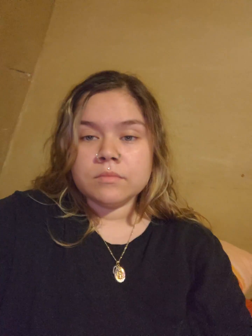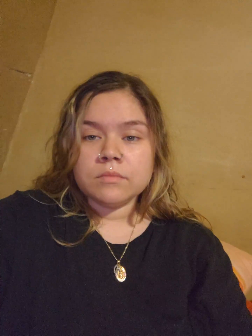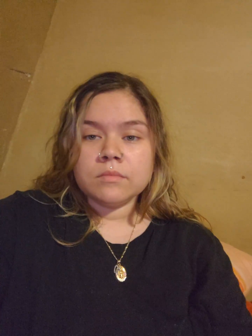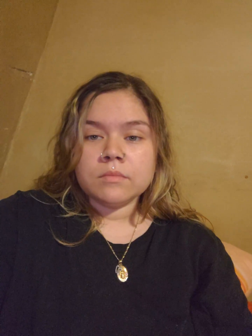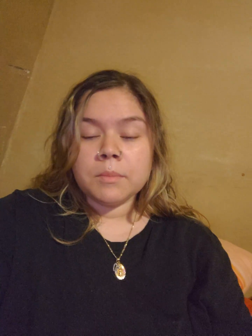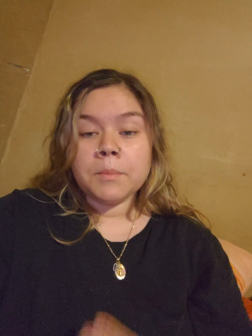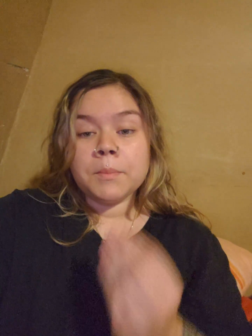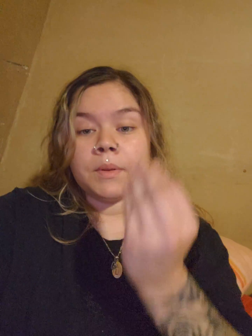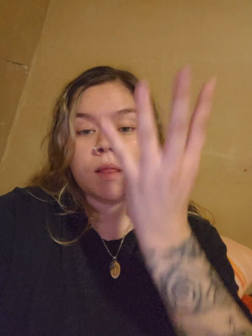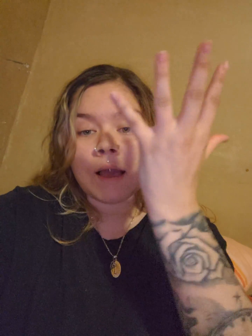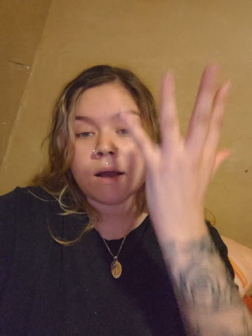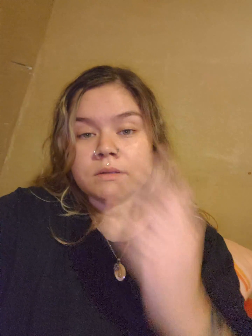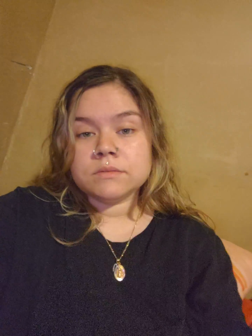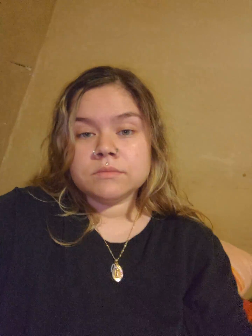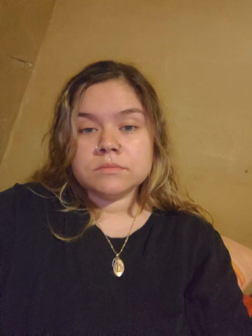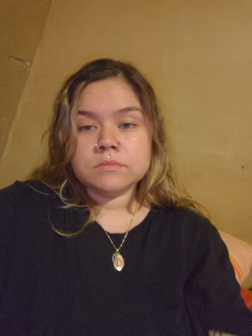plants